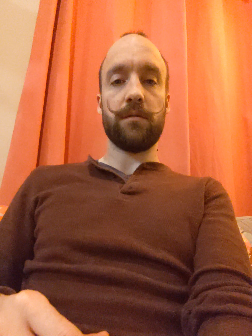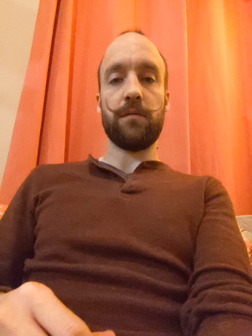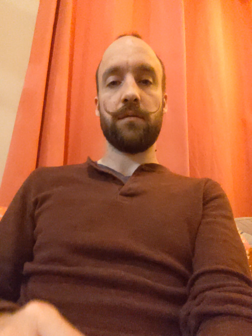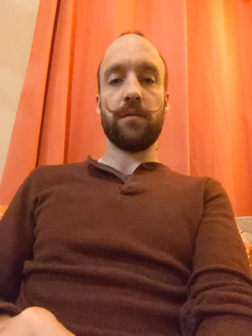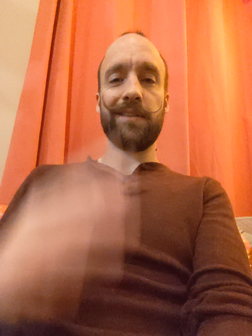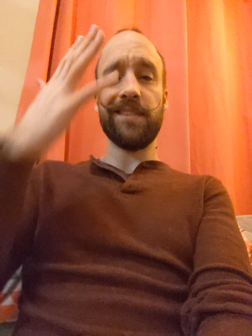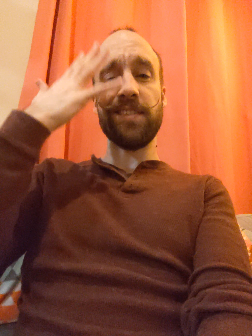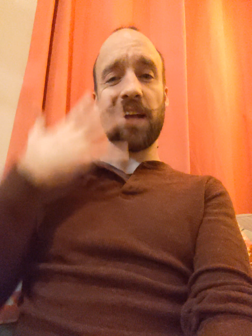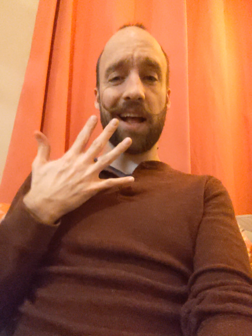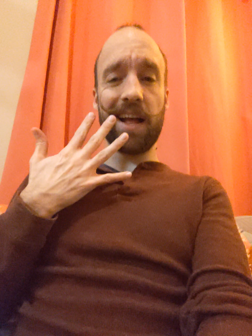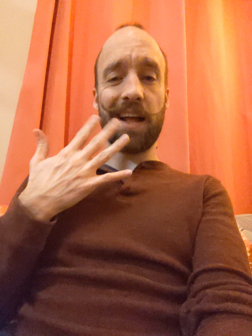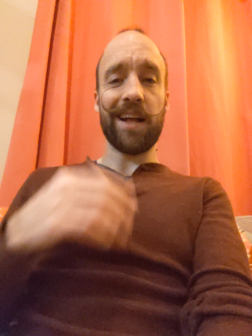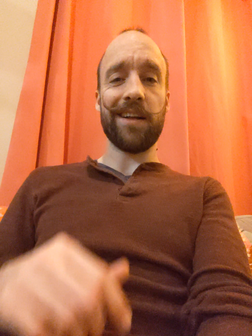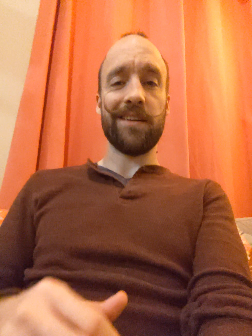sad